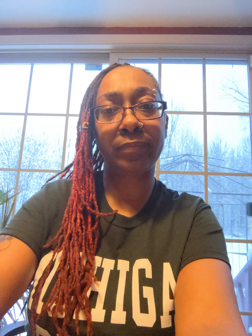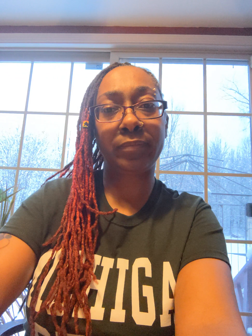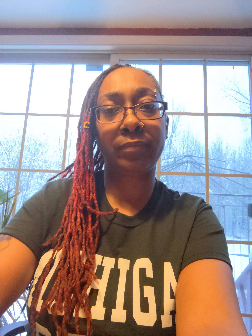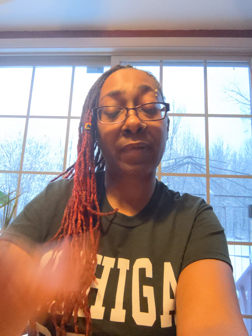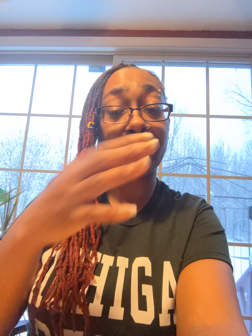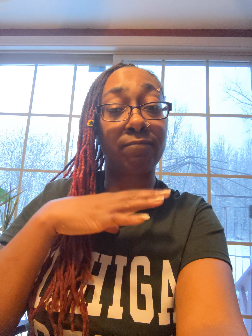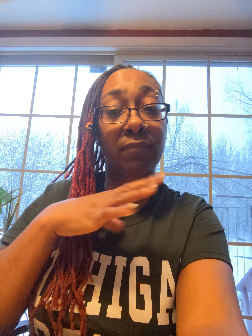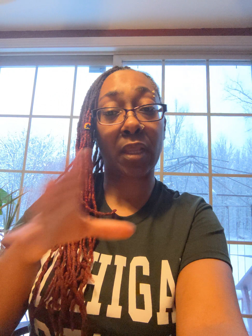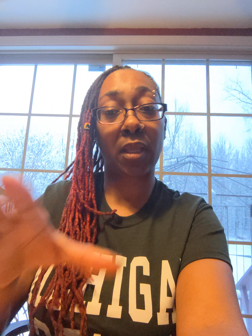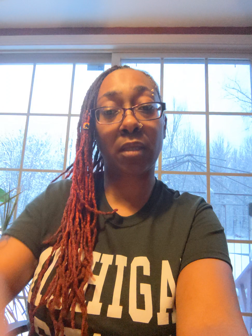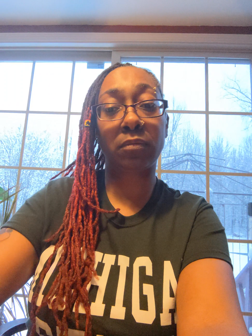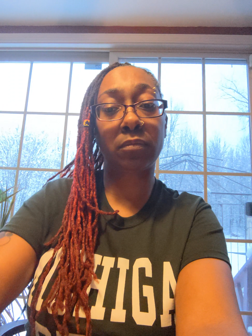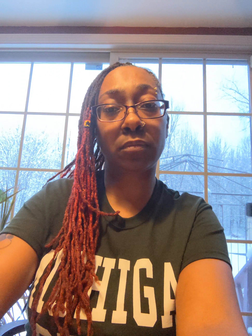fine